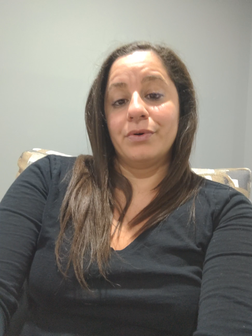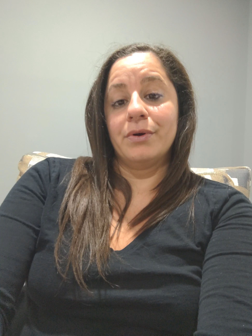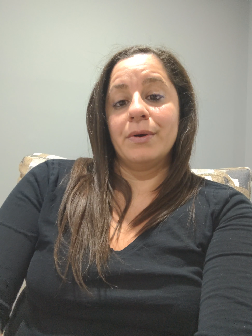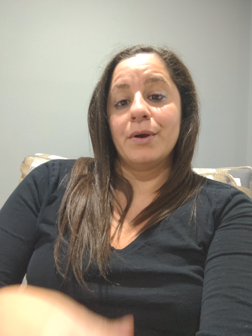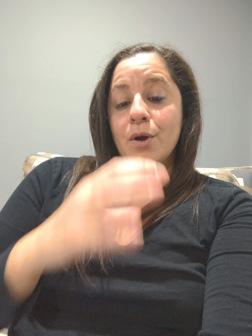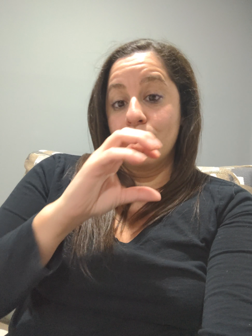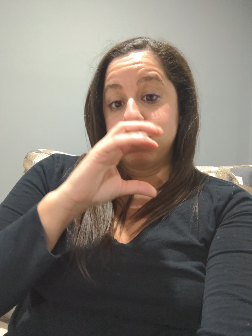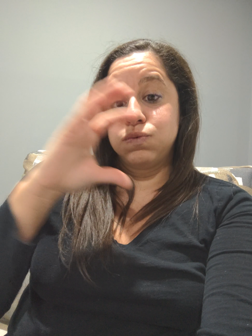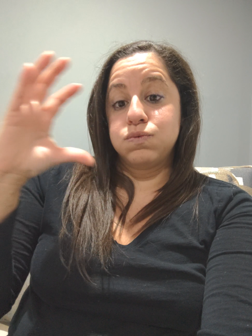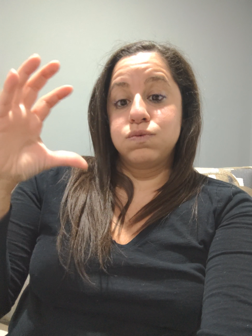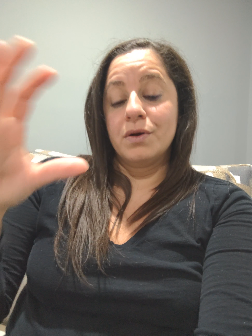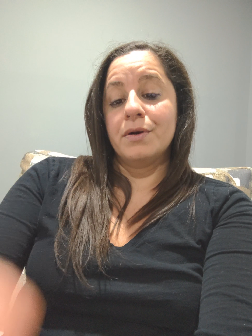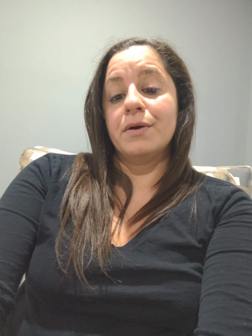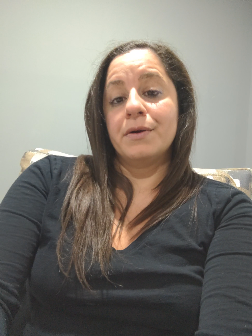balloon